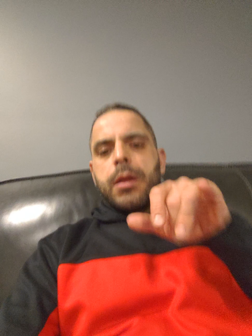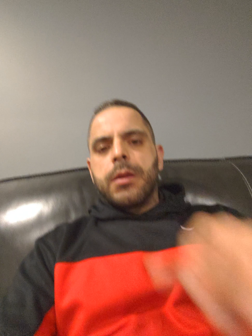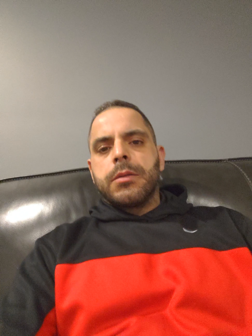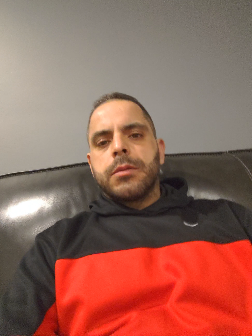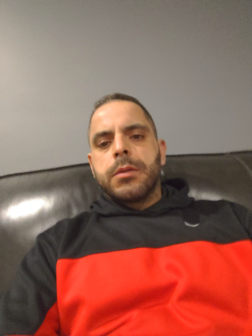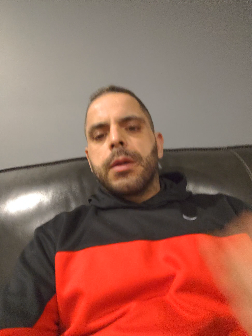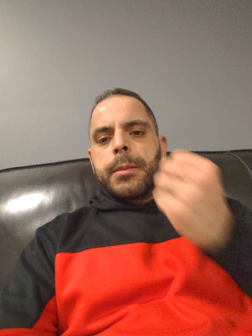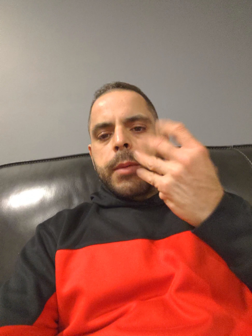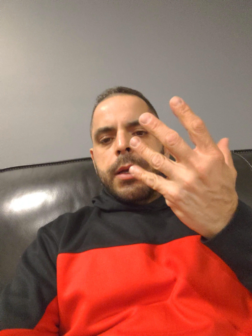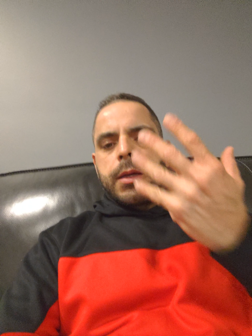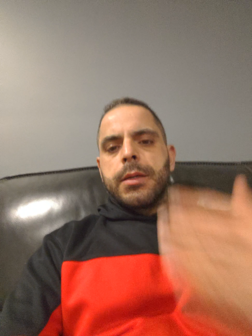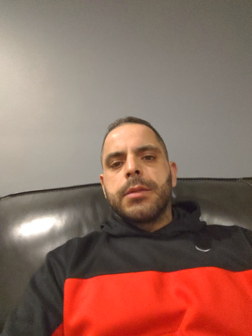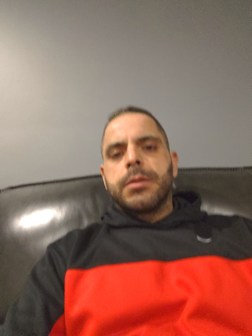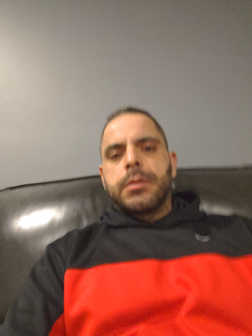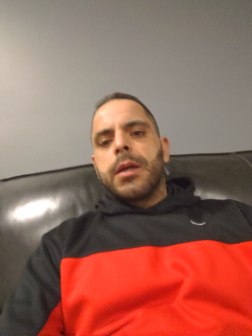many